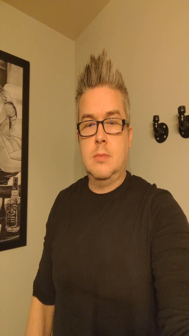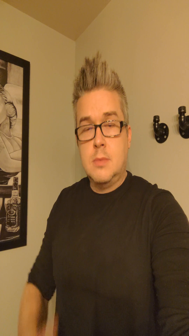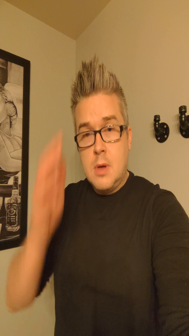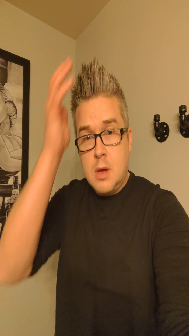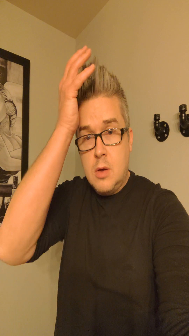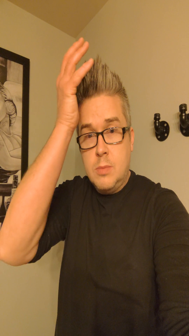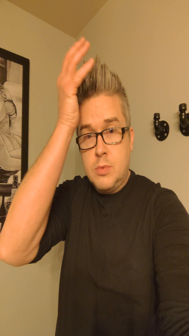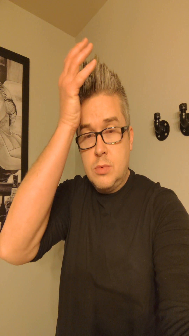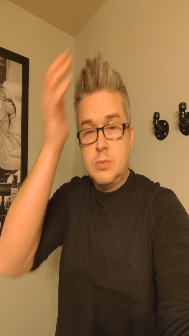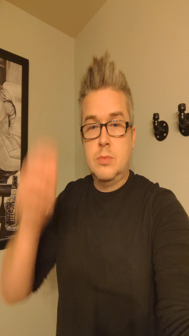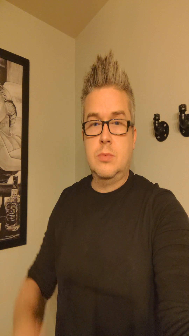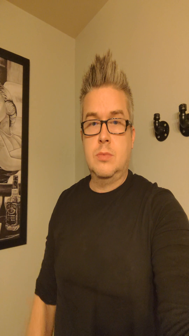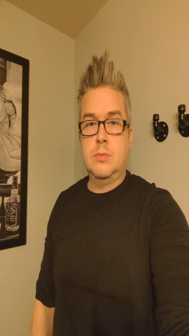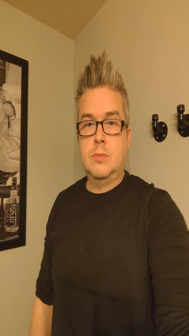garbage